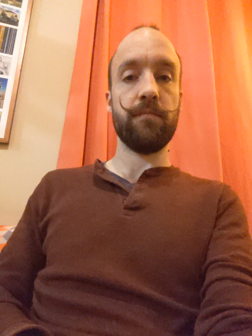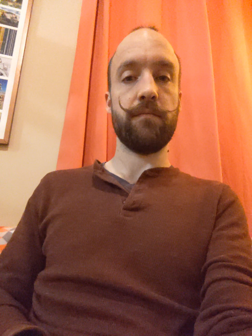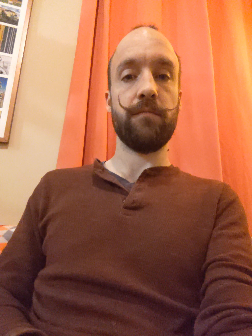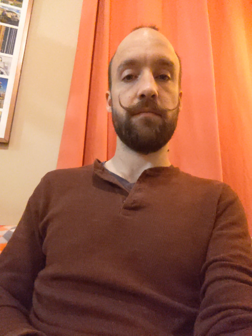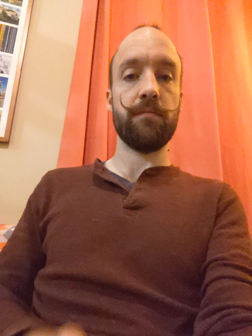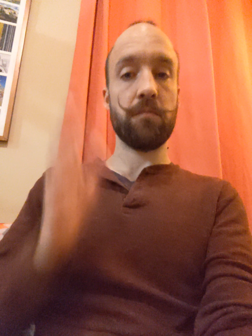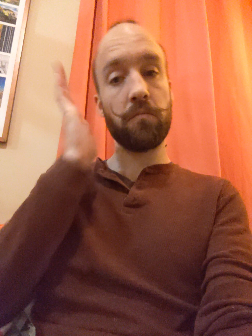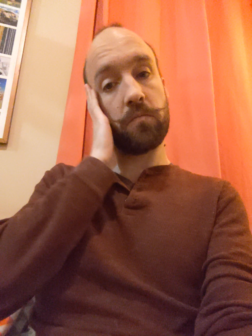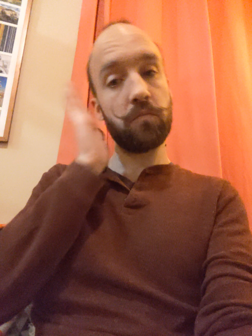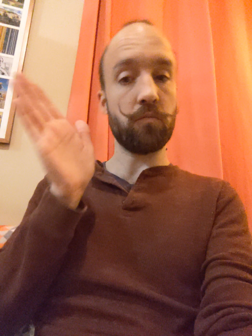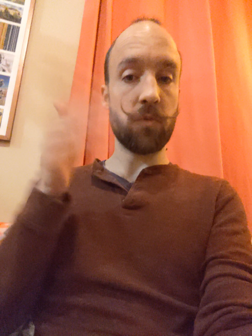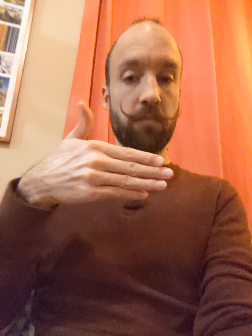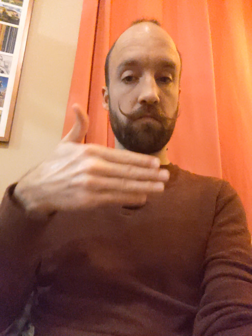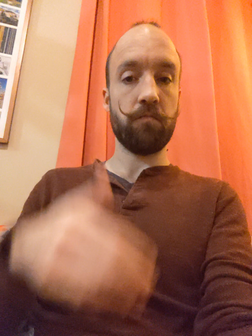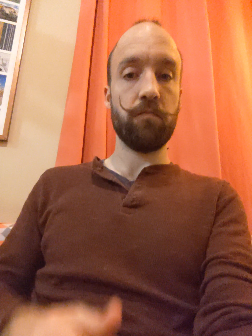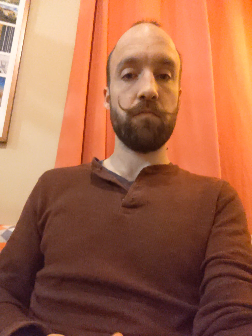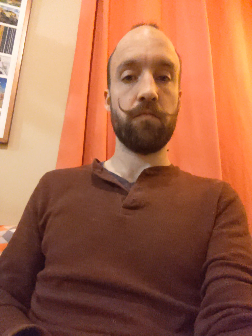bedroom